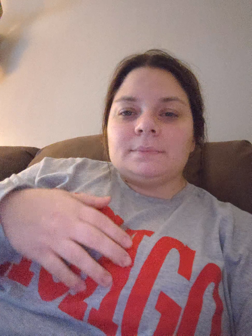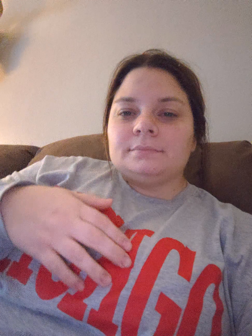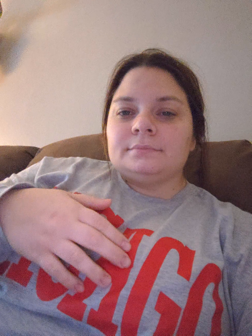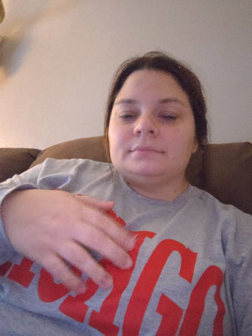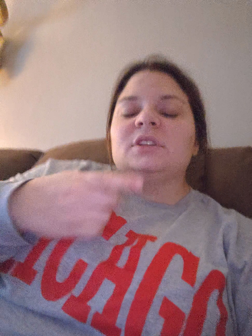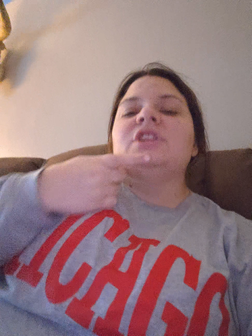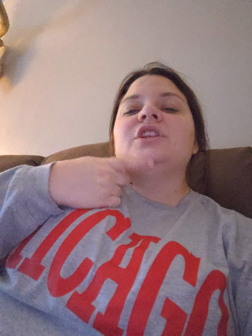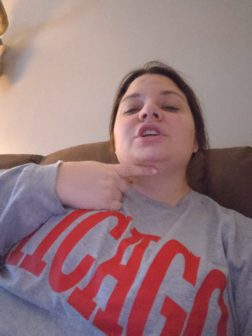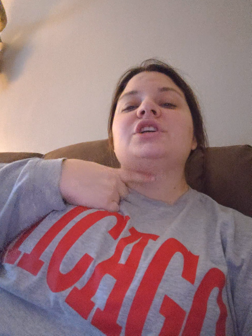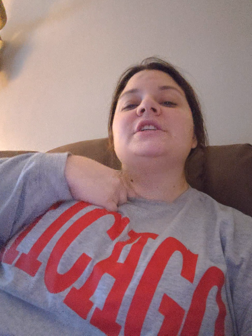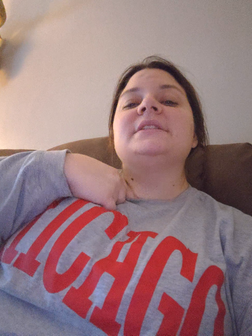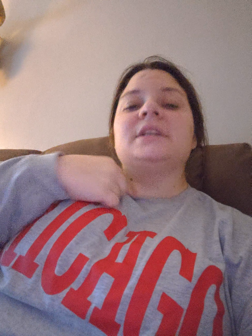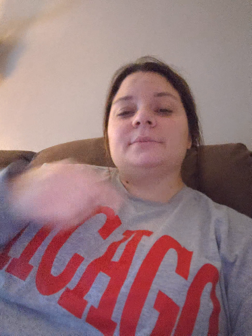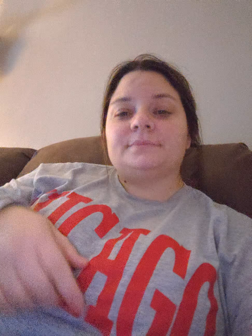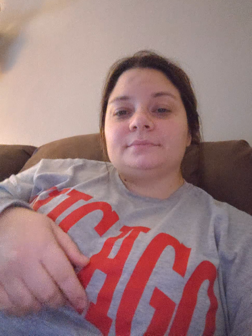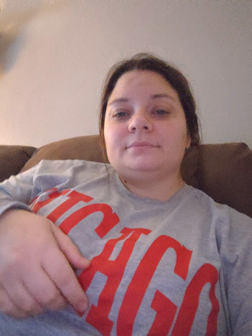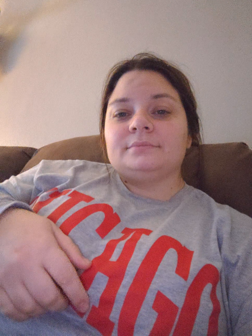thirsty